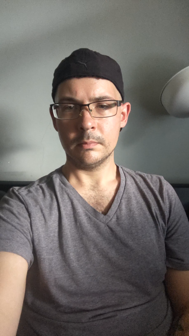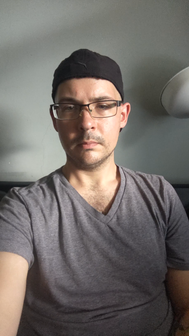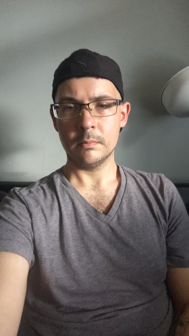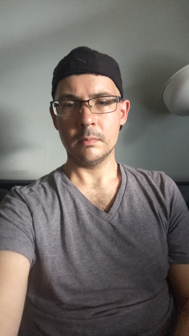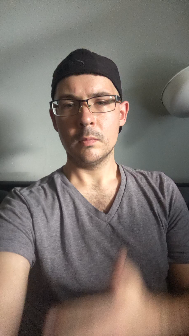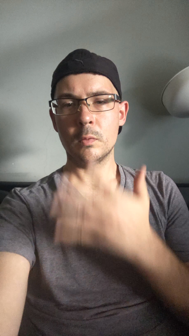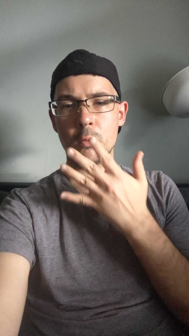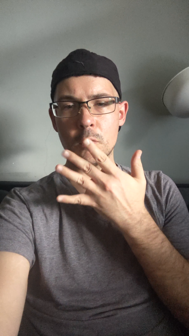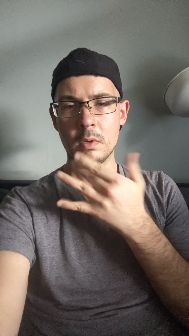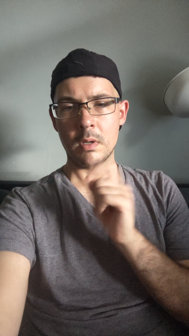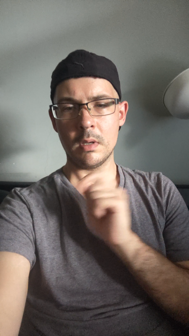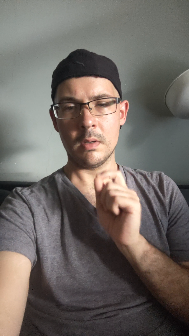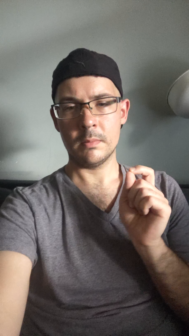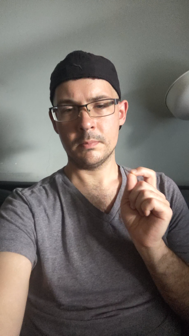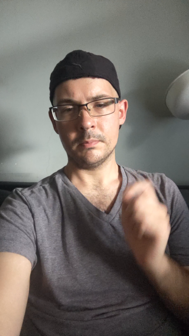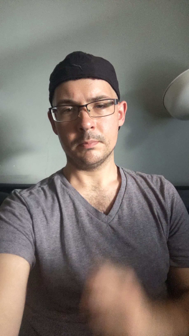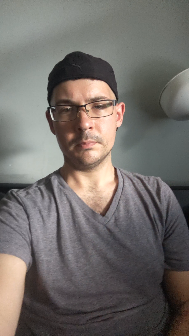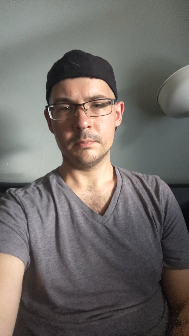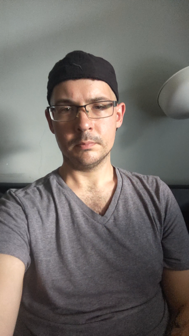crayon